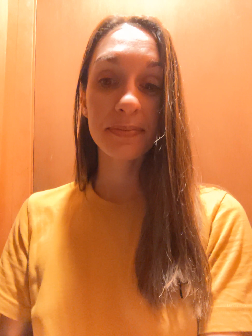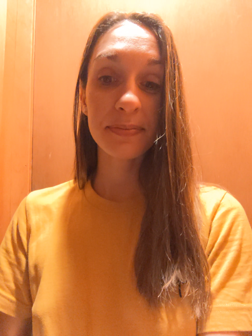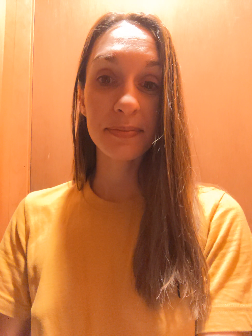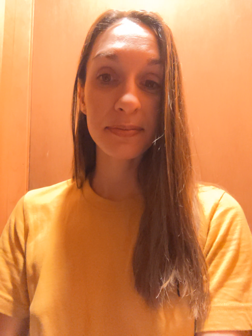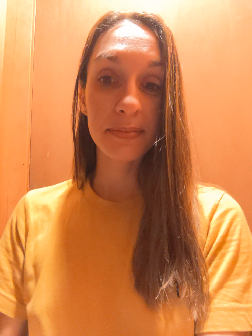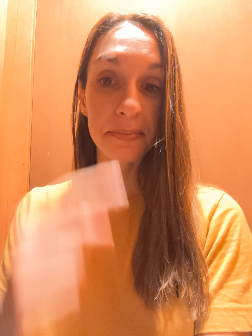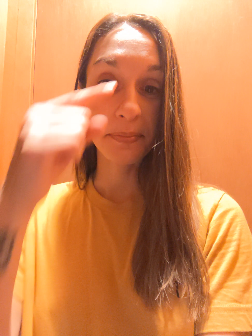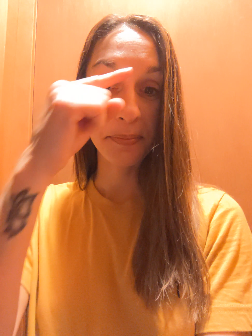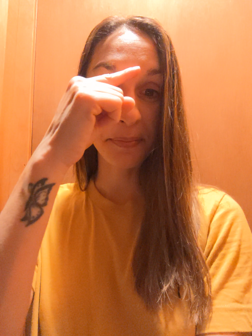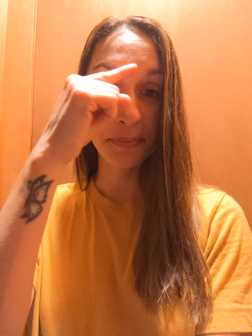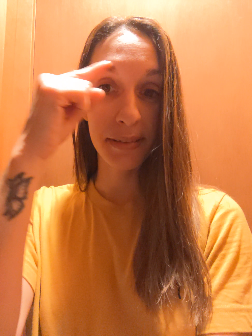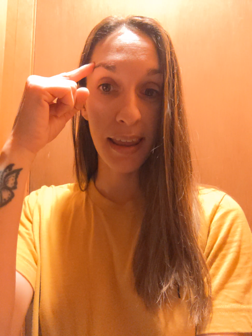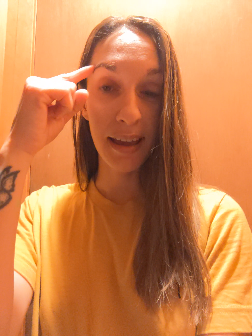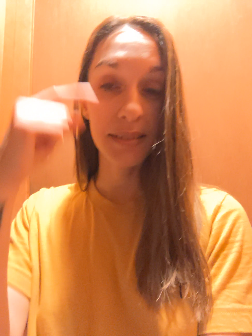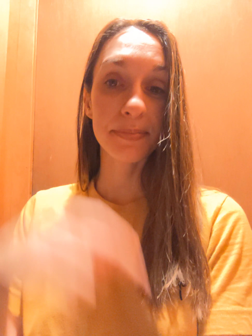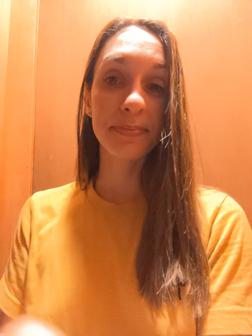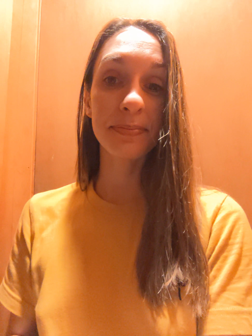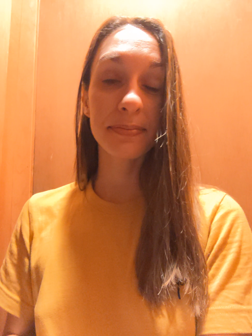black